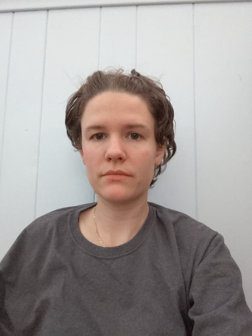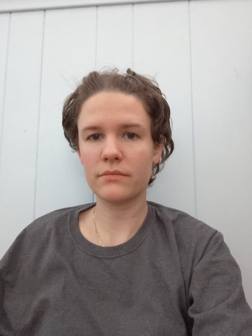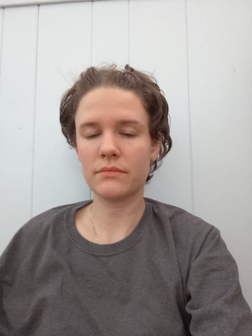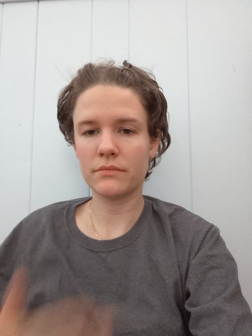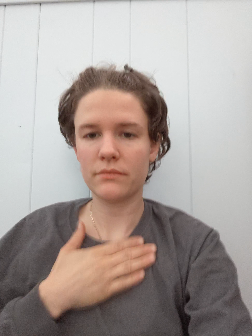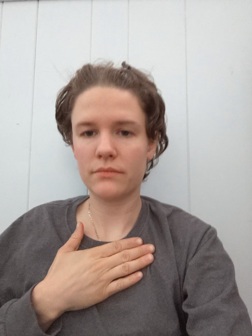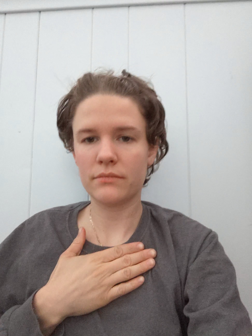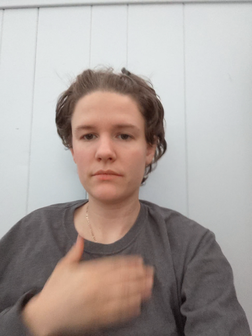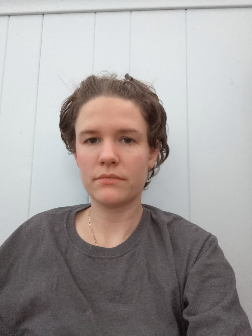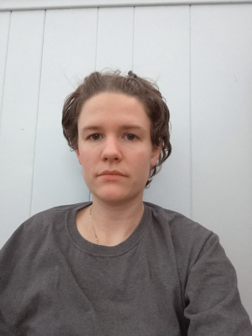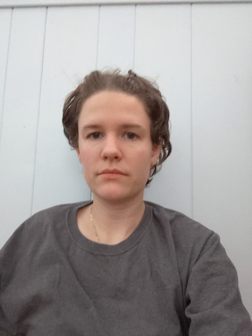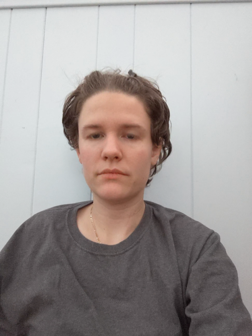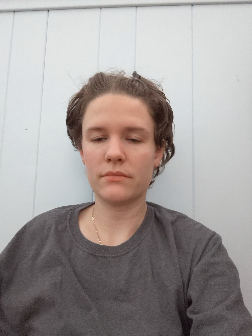my